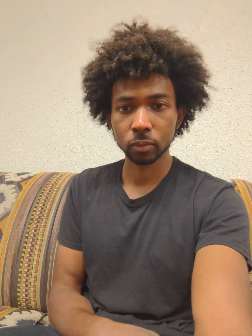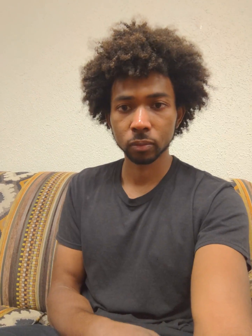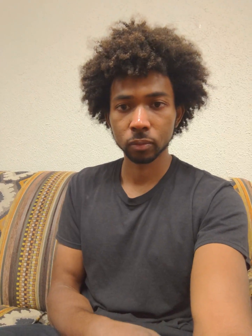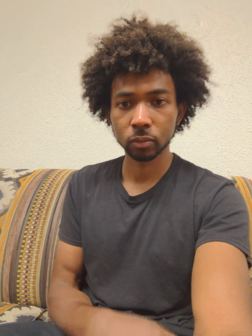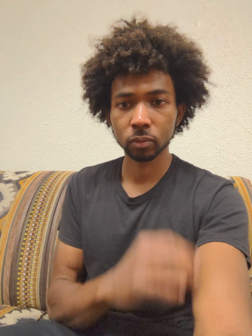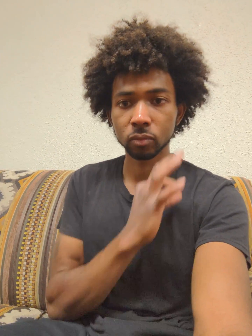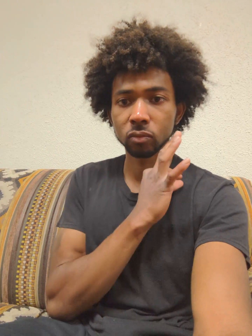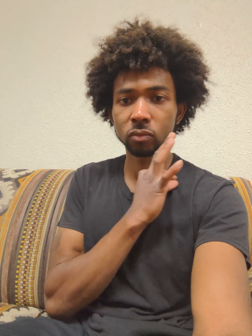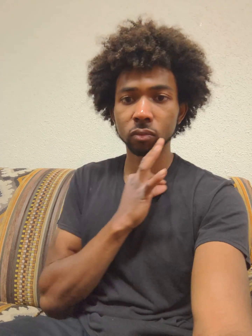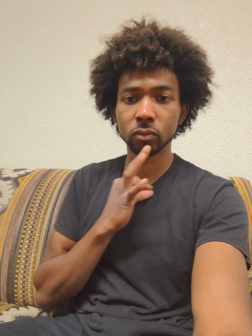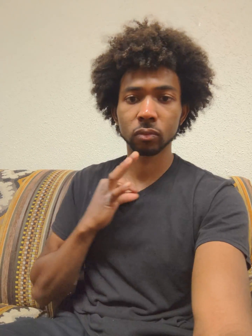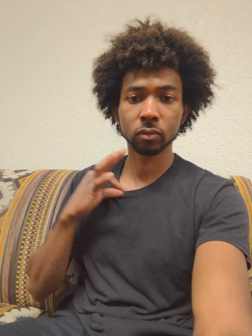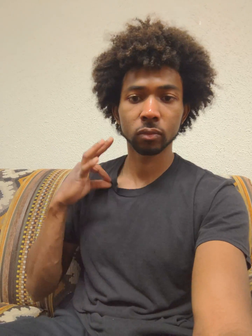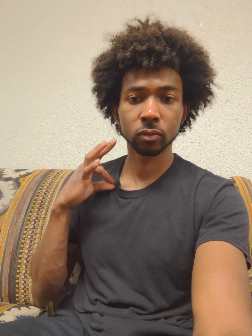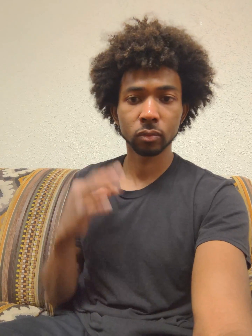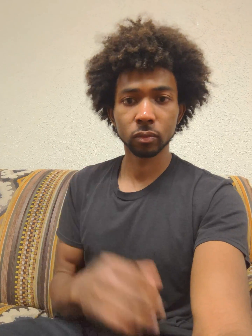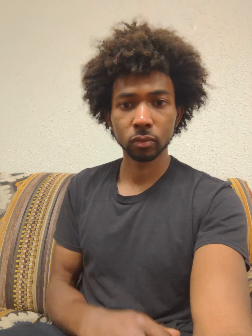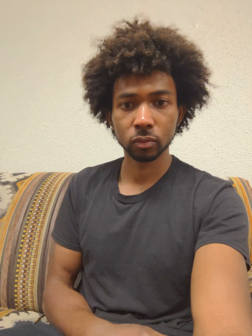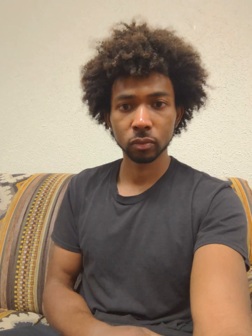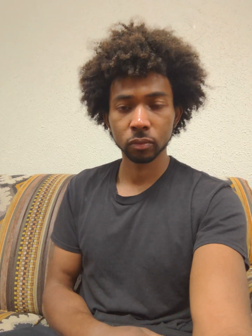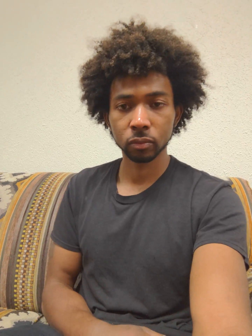beads